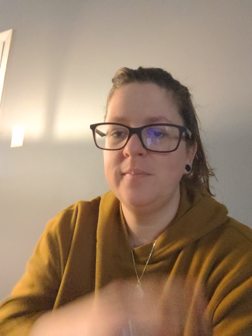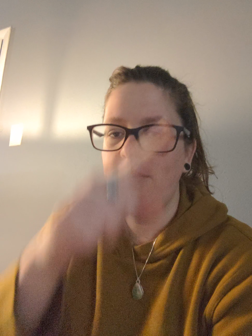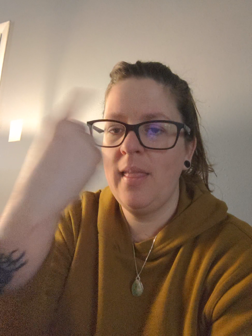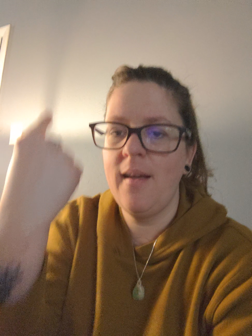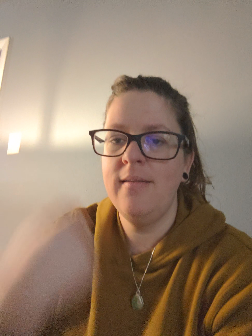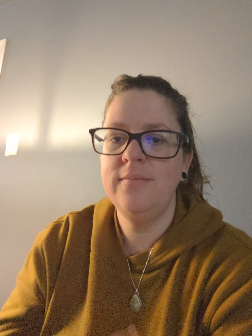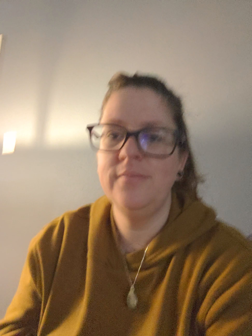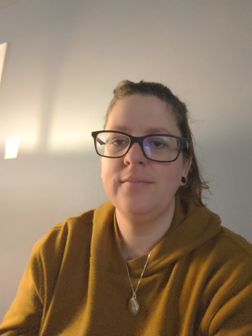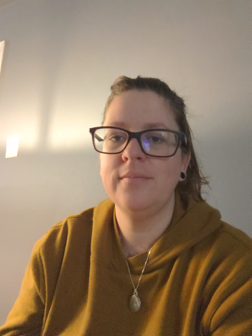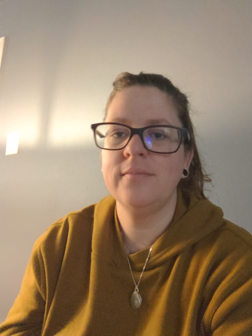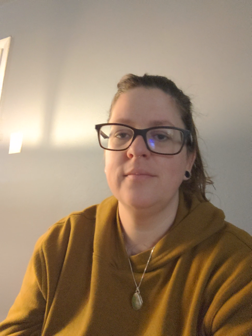black